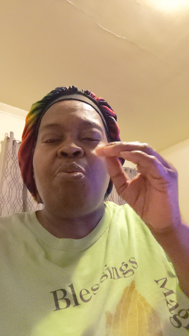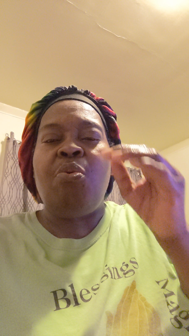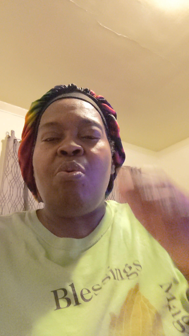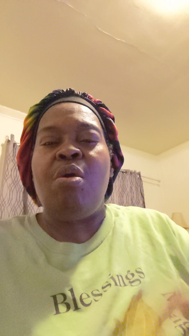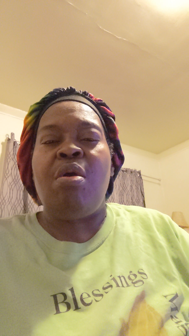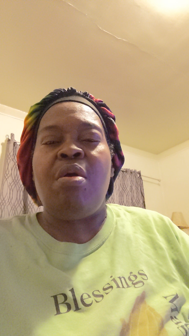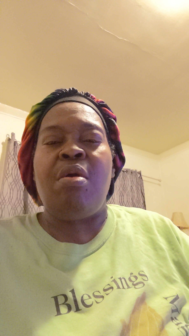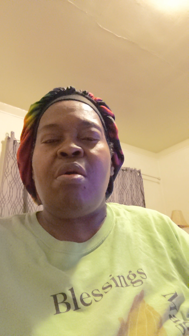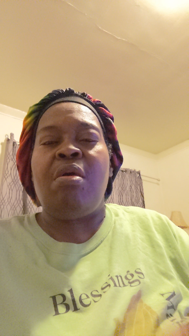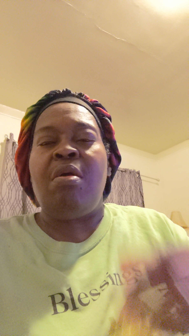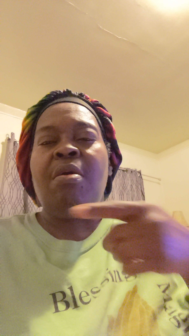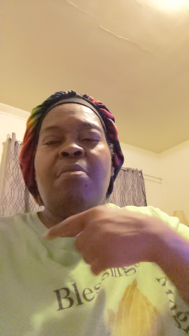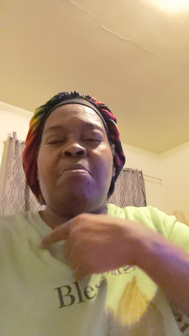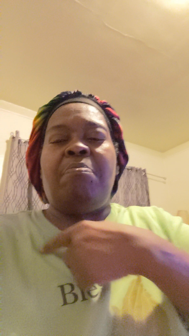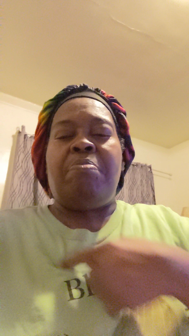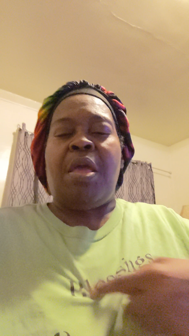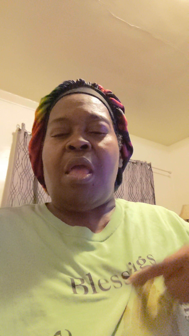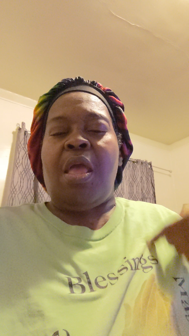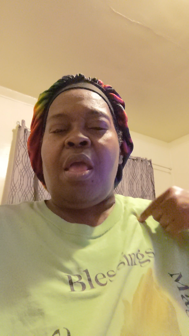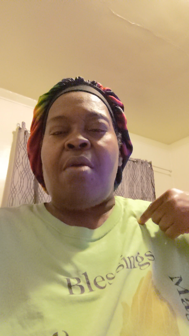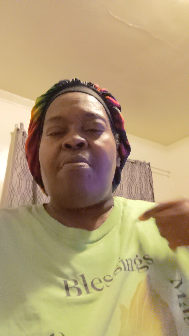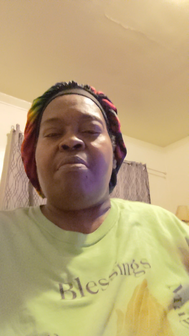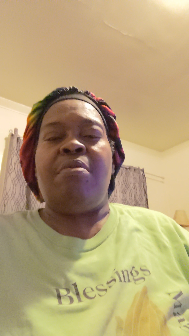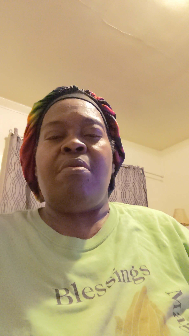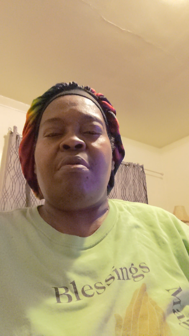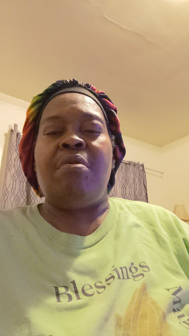bib